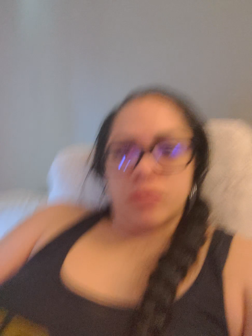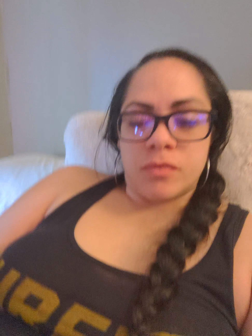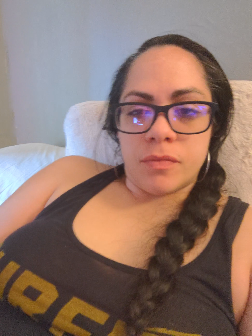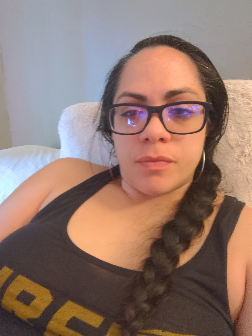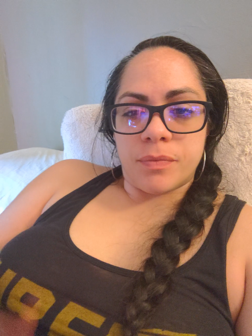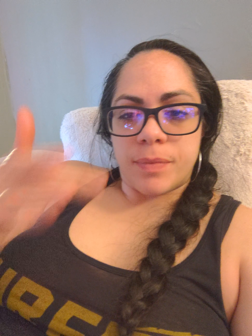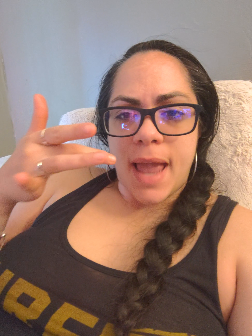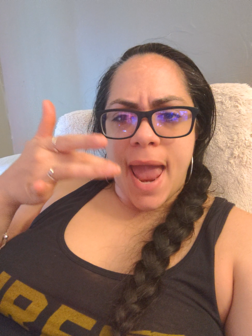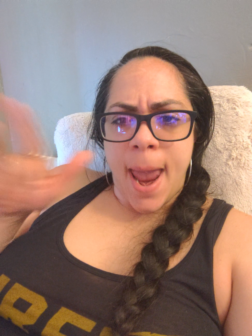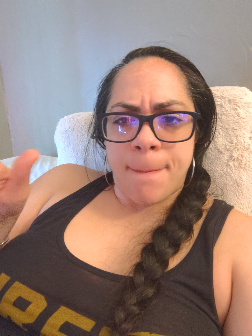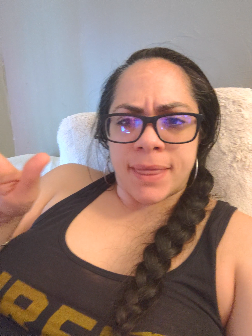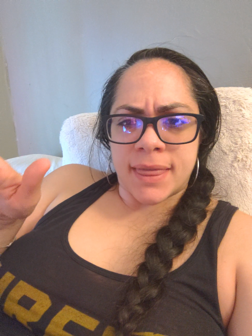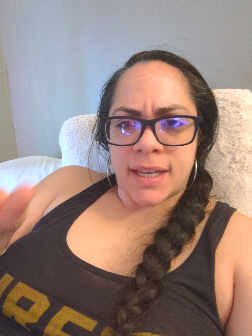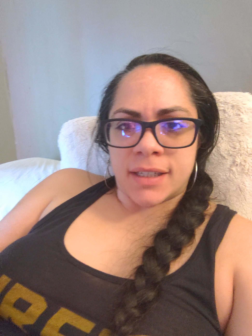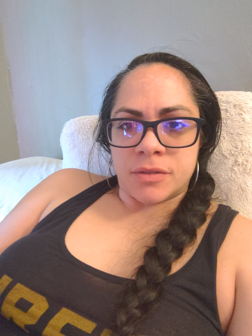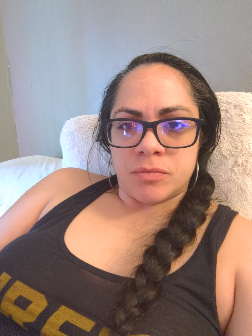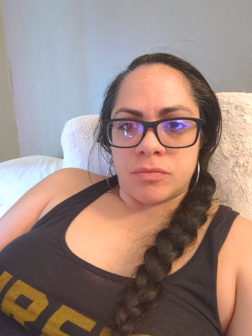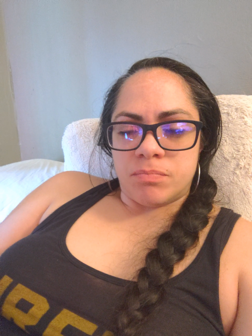empty